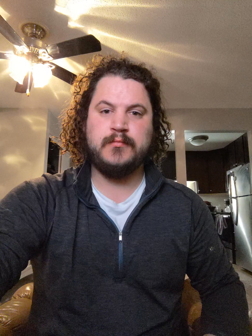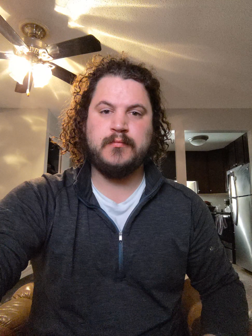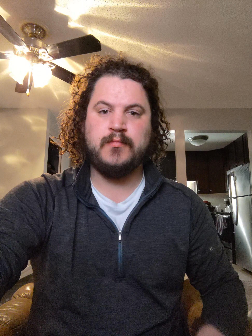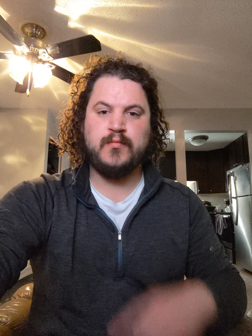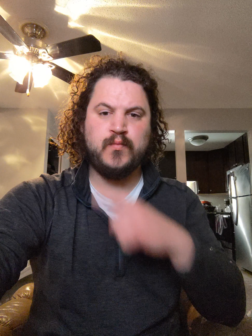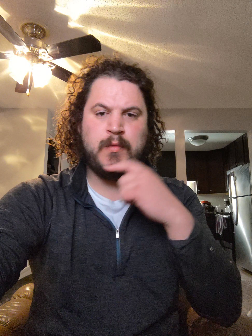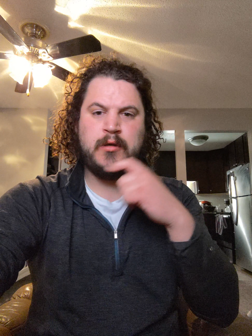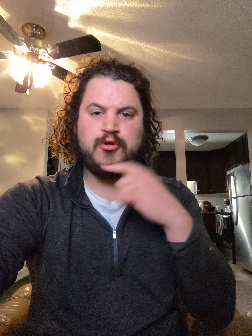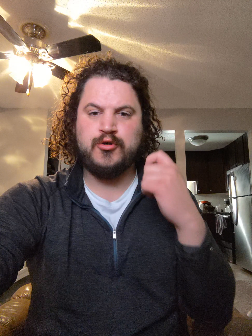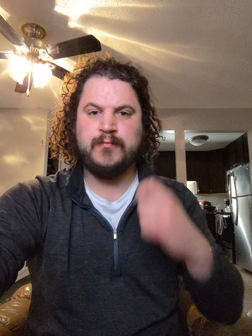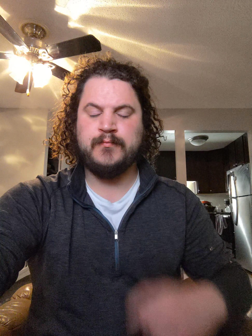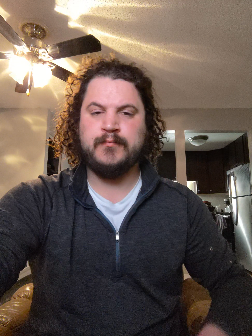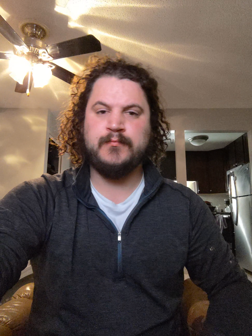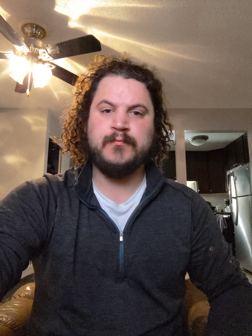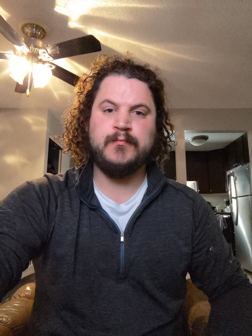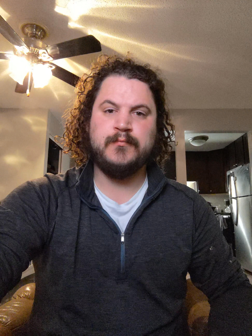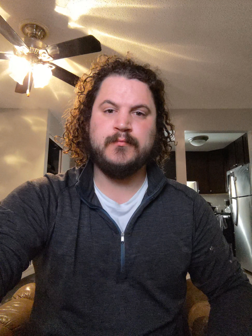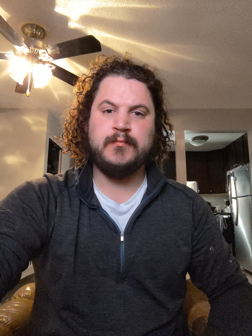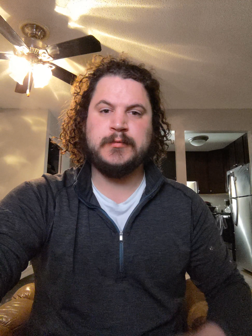dryer